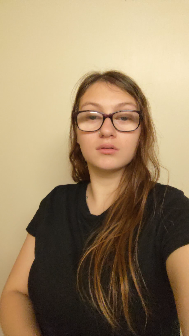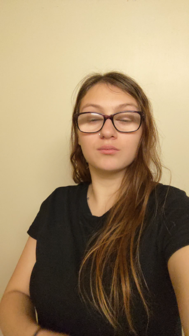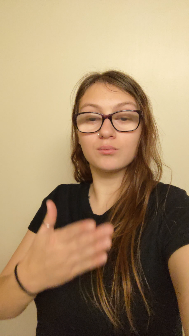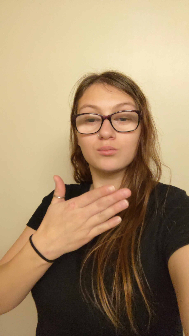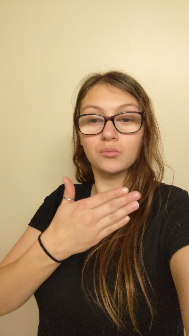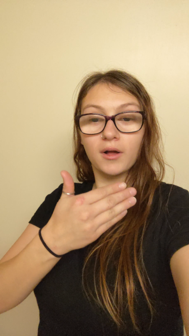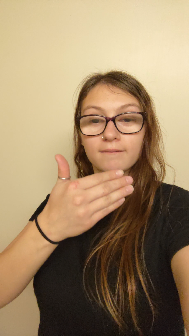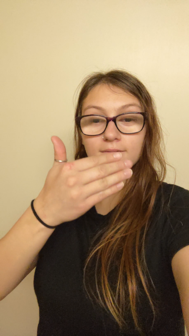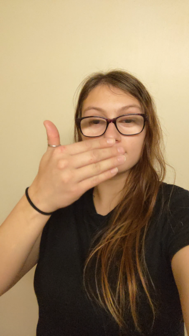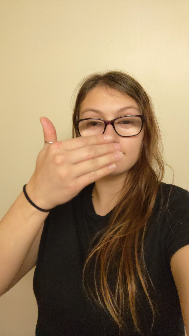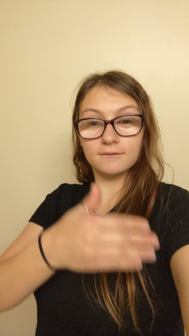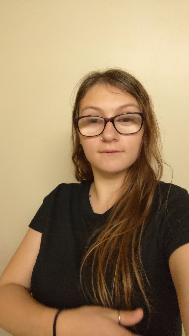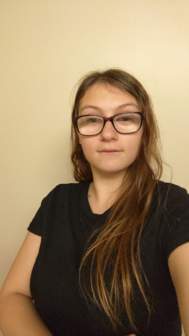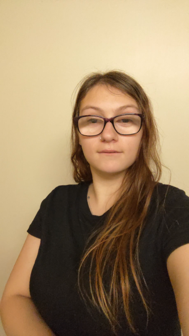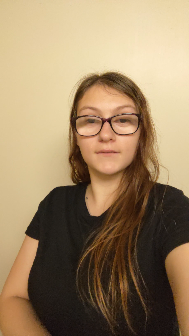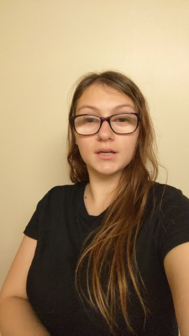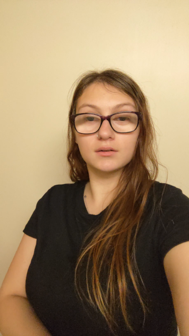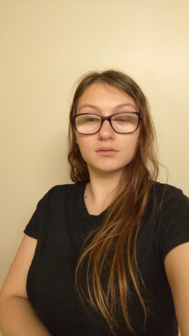butterfly